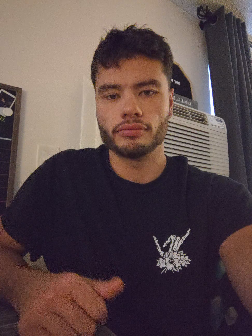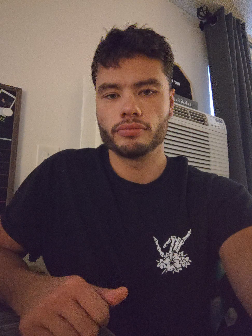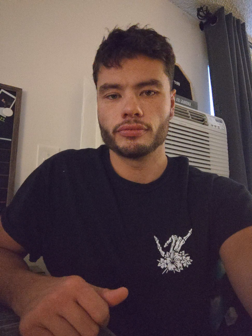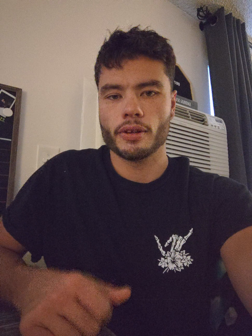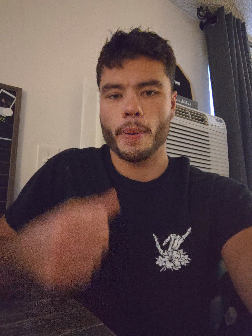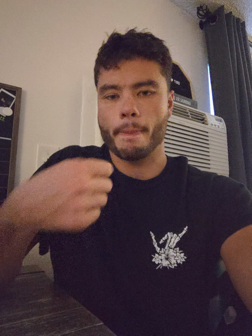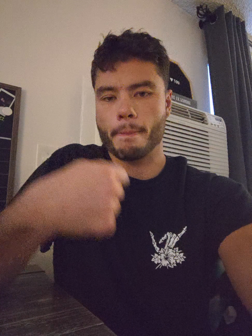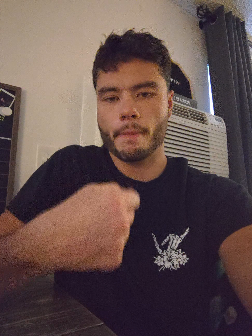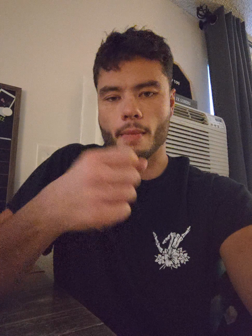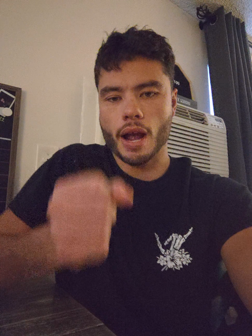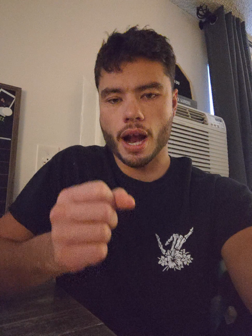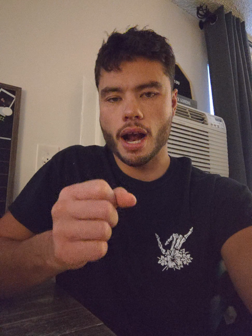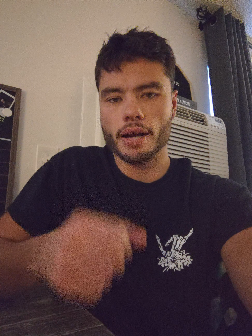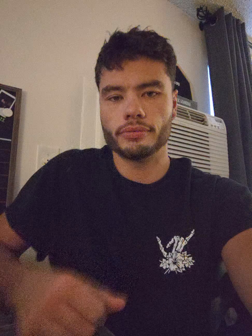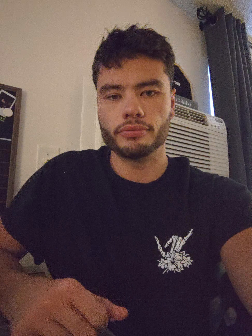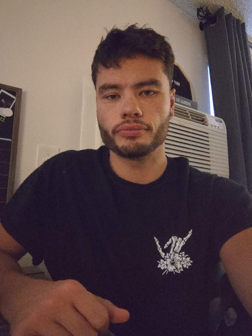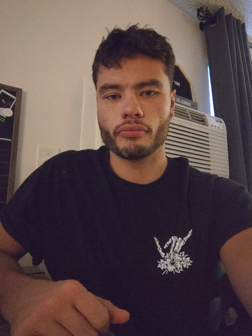make